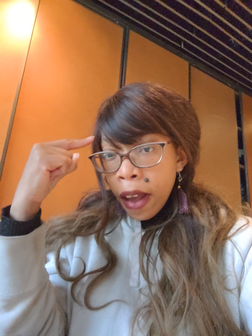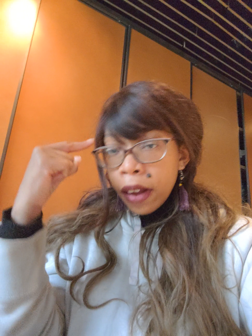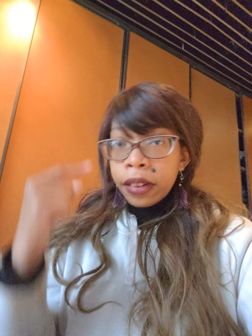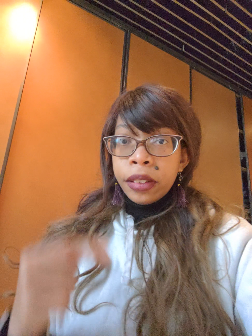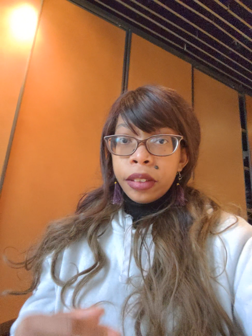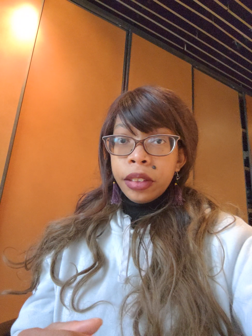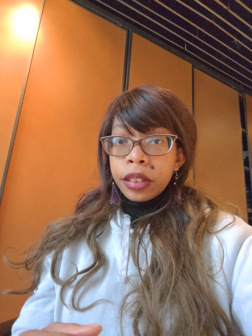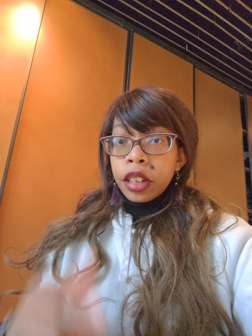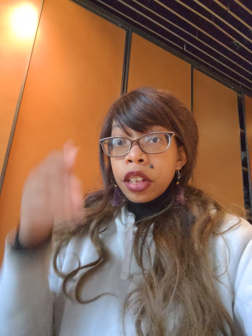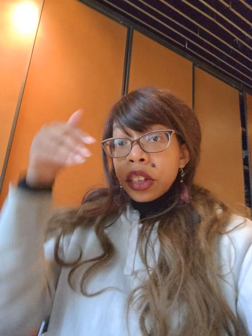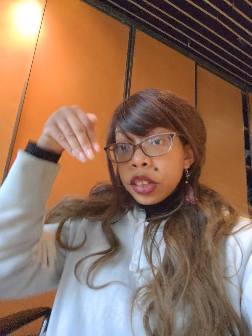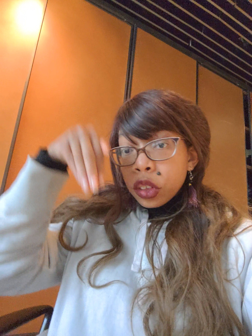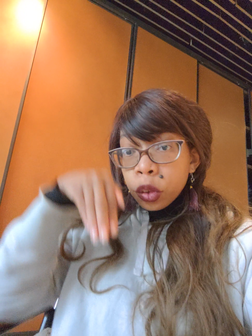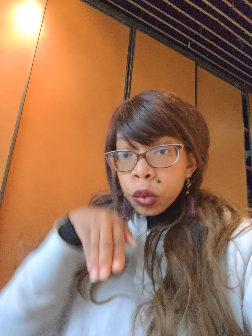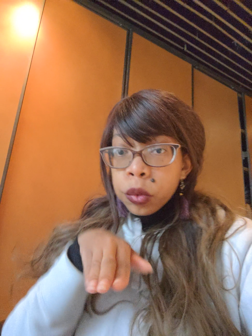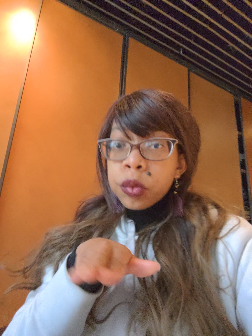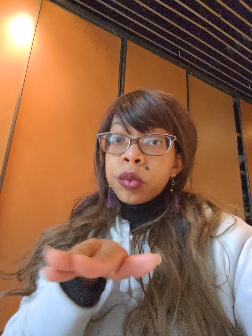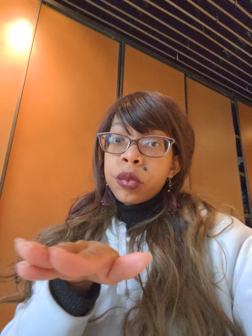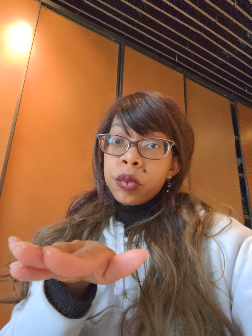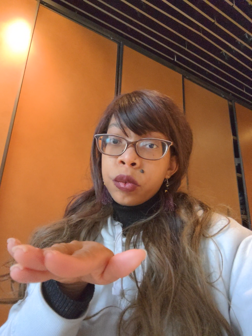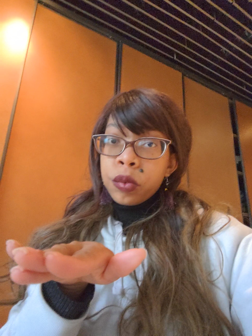into